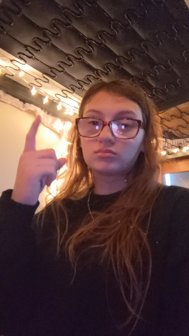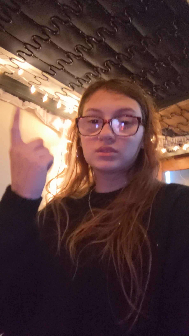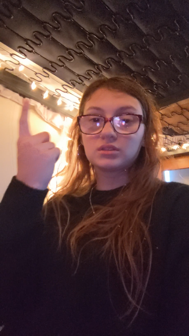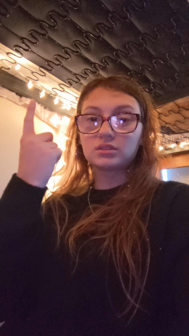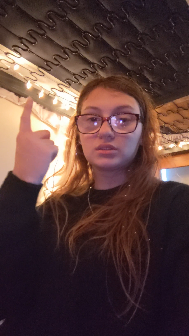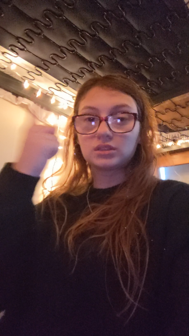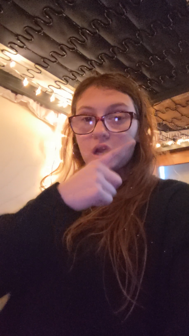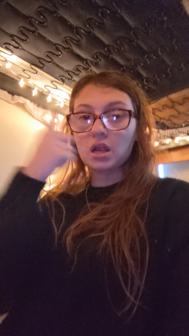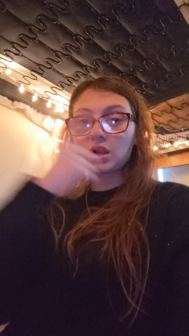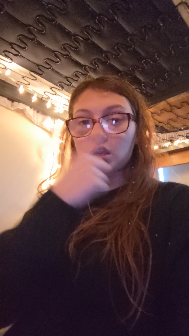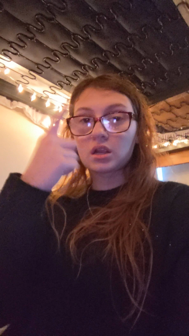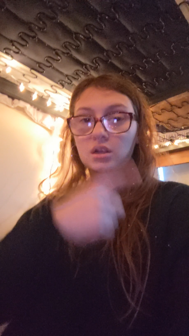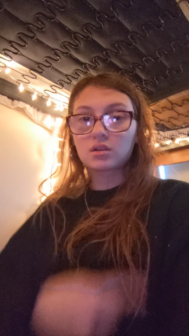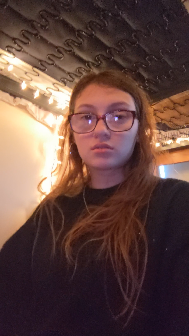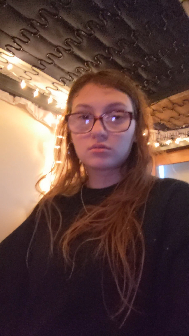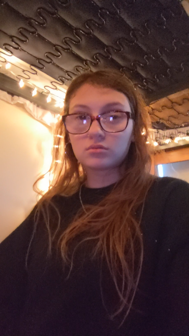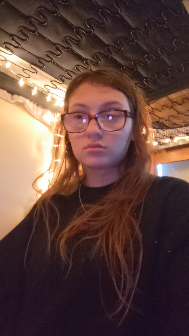day